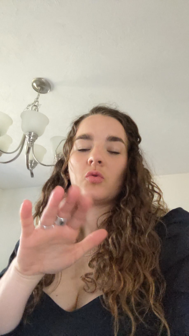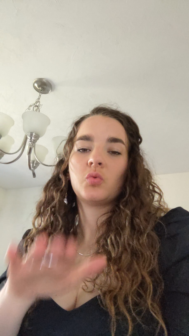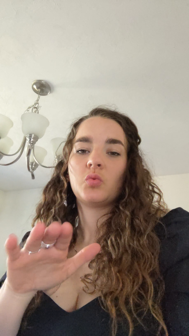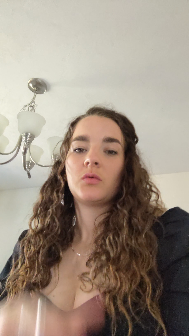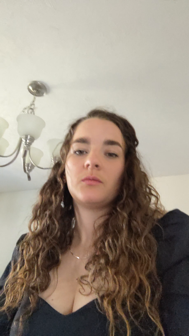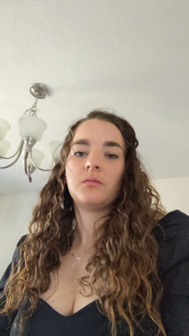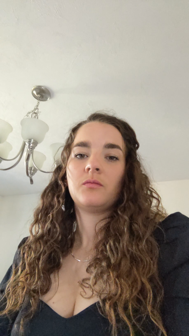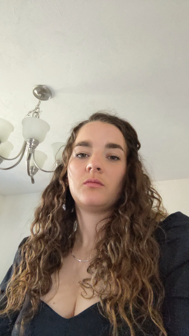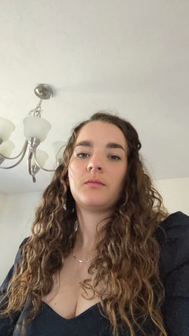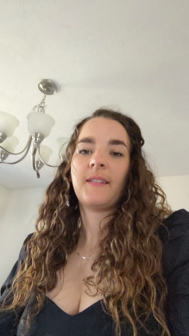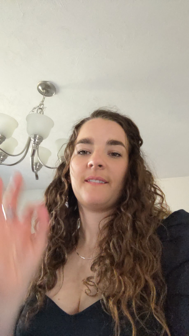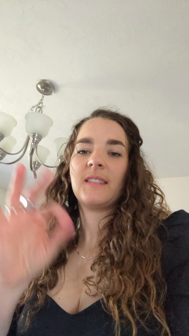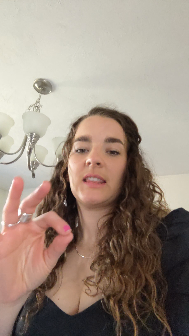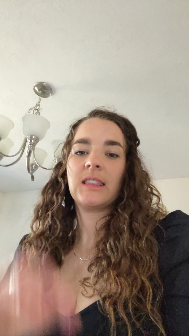fit